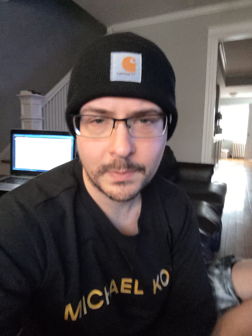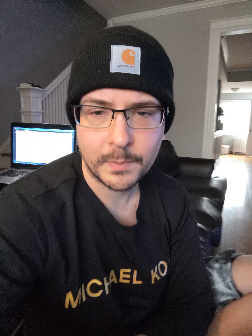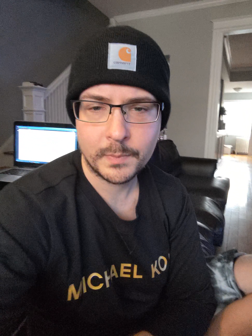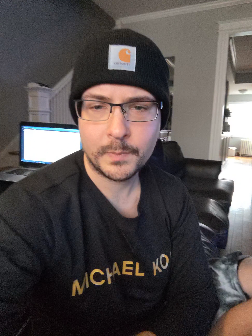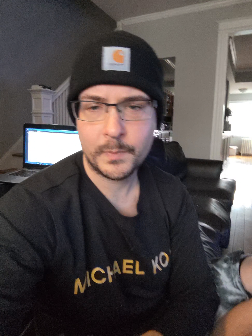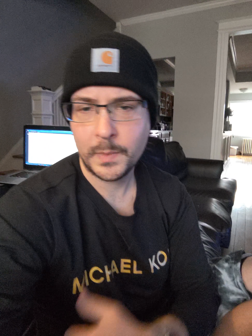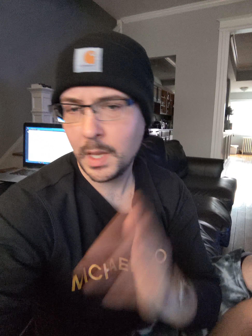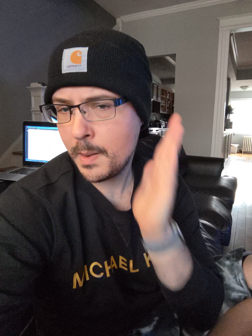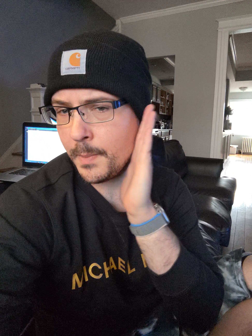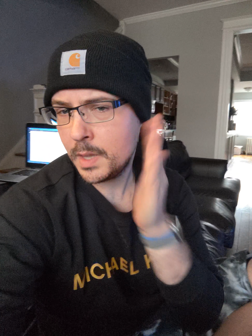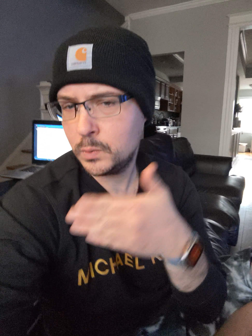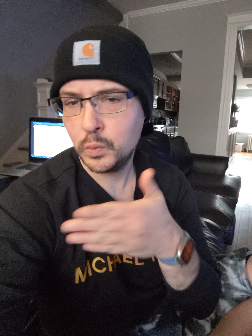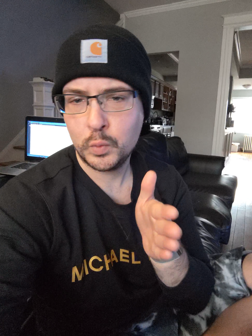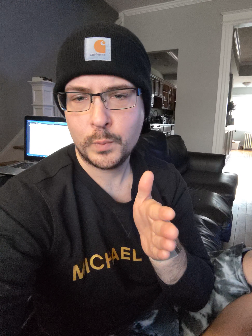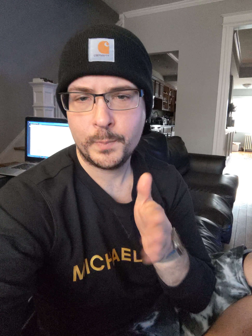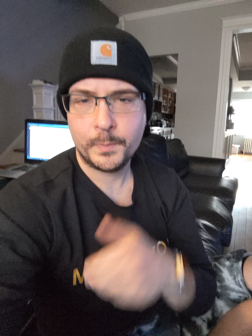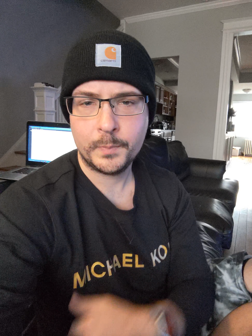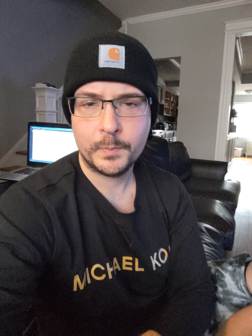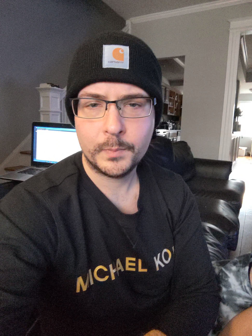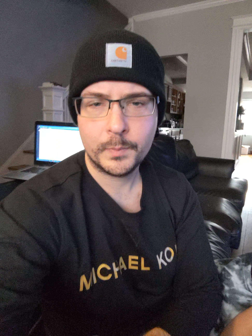bedroom